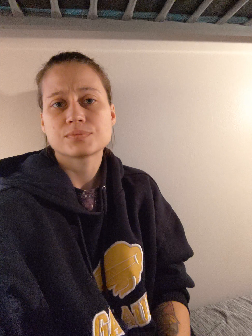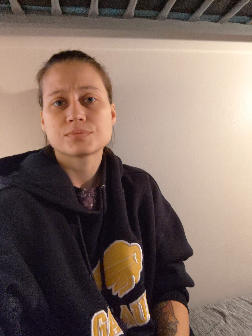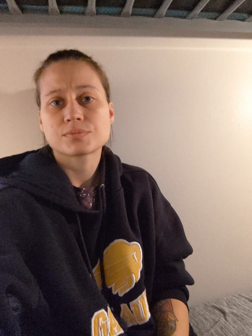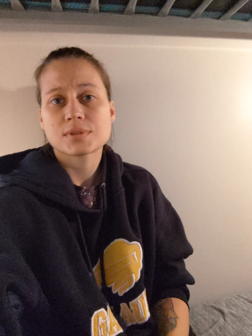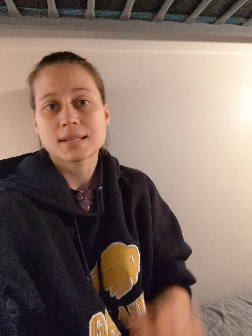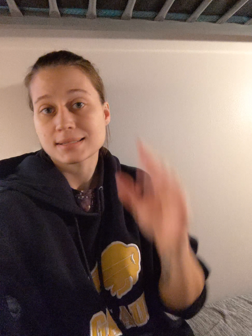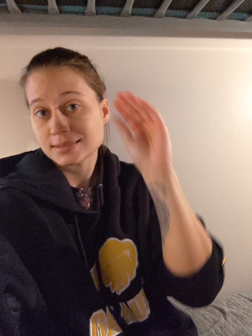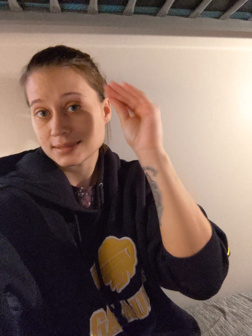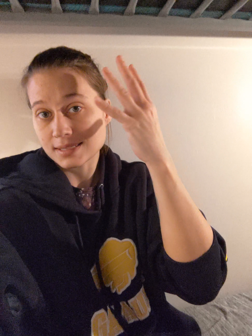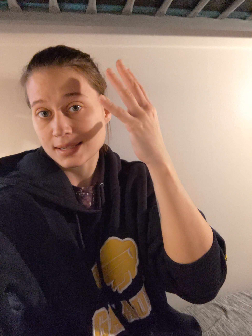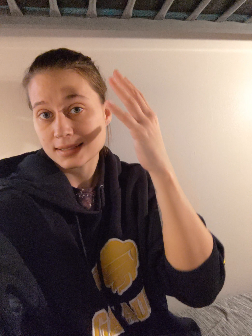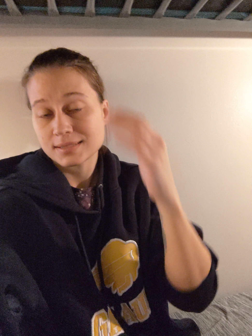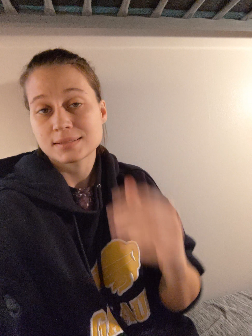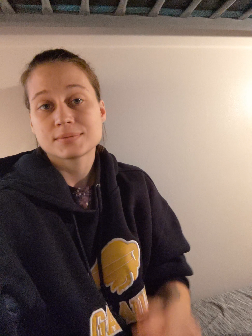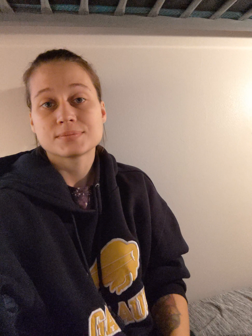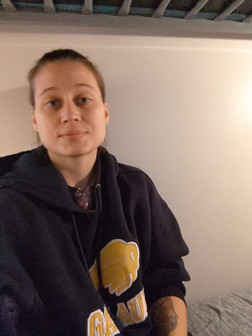sun